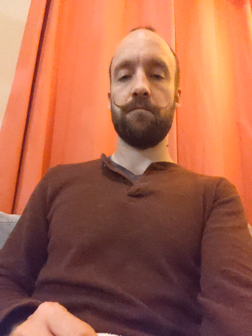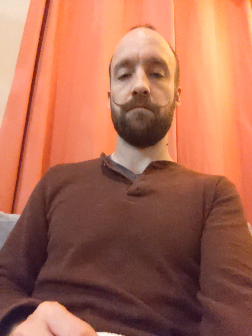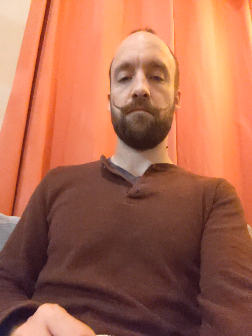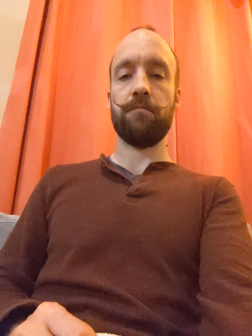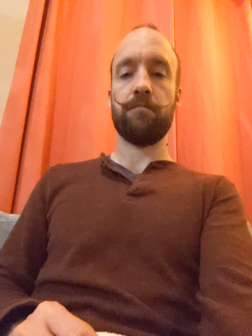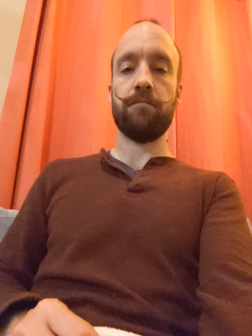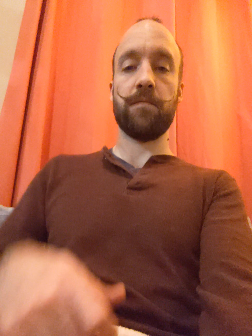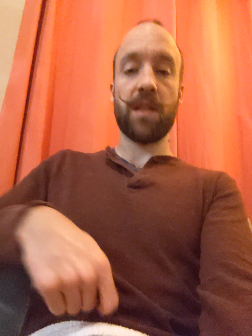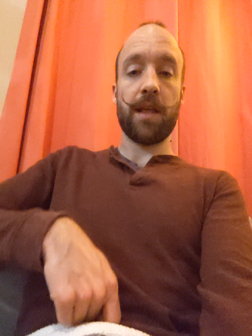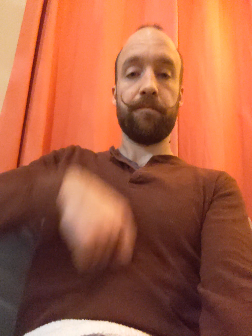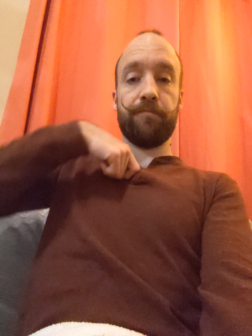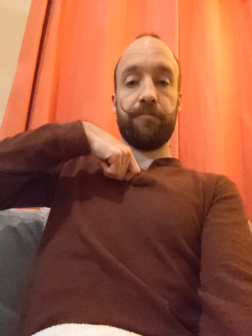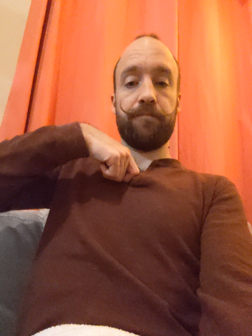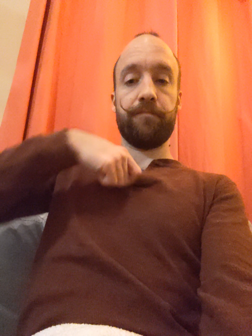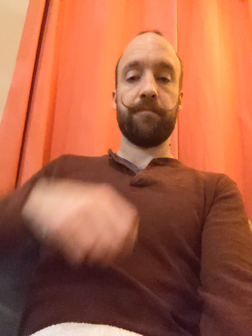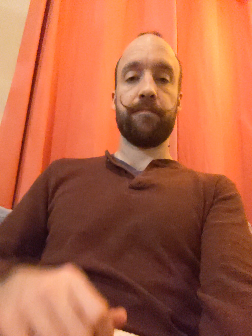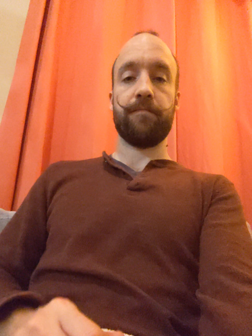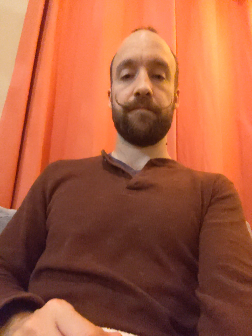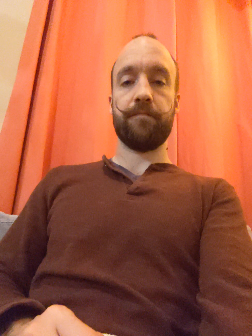zipper